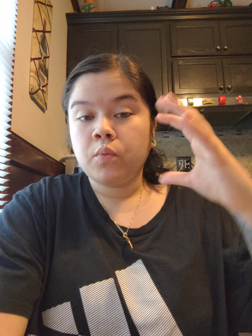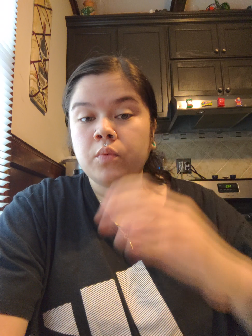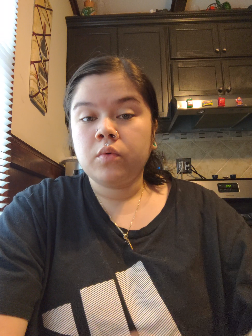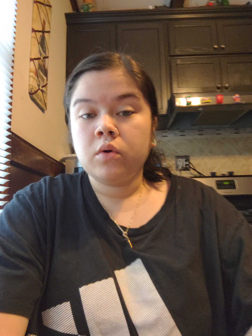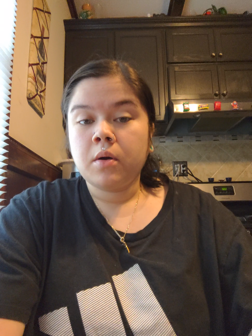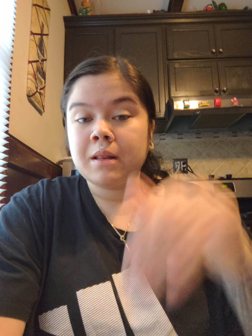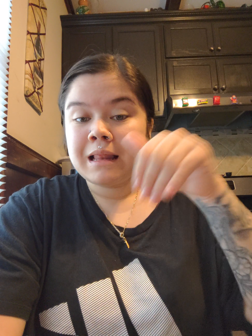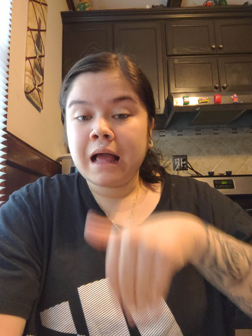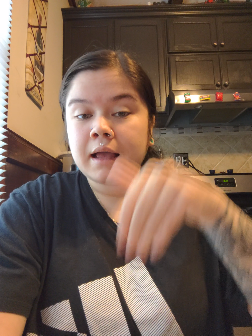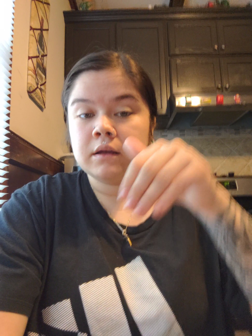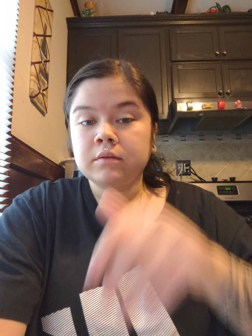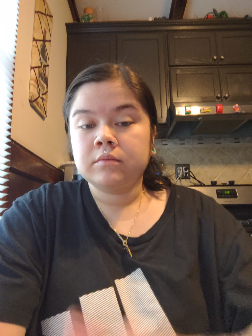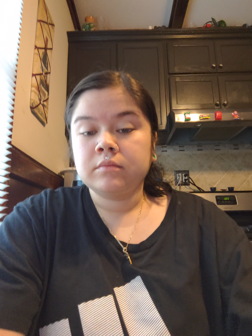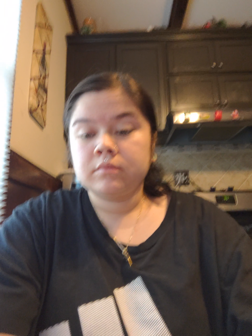night